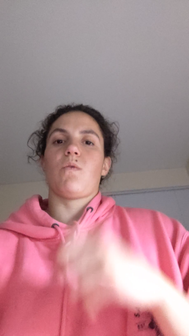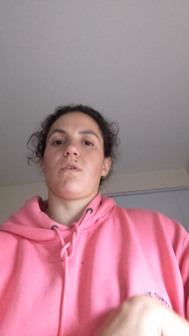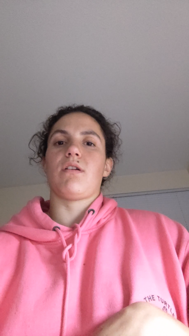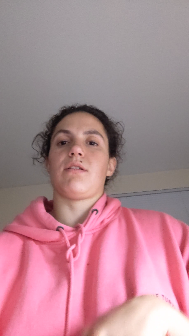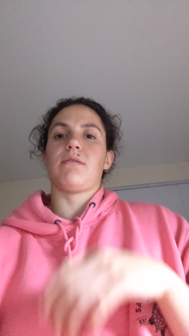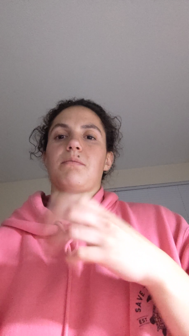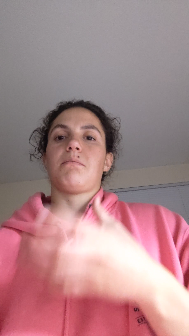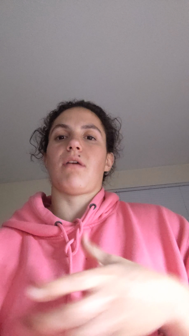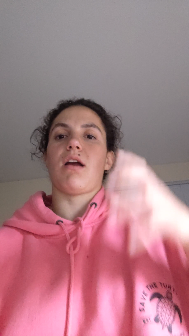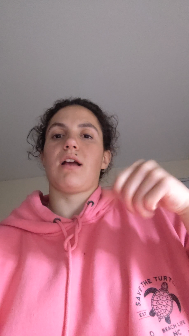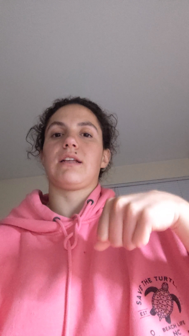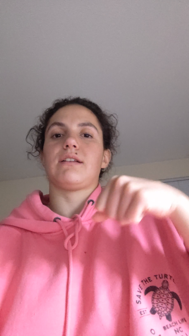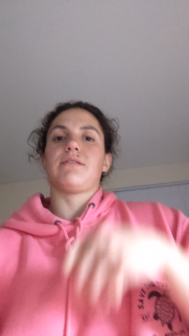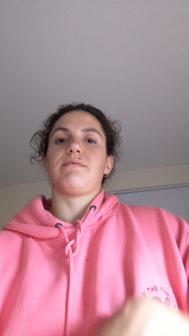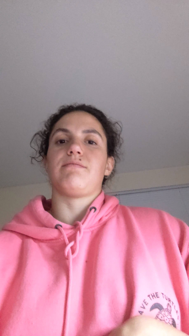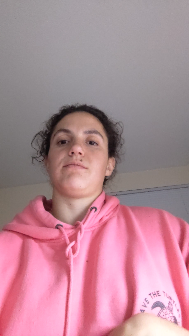bucket